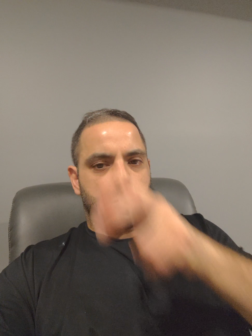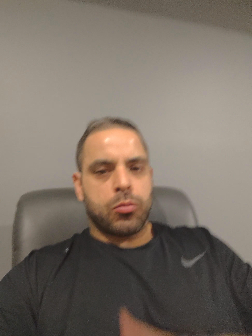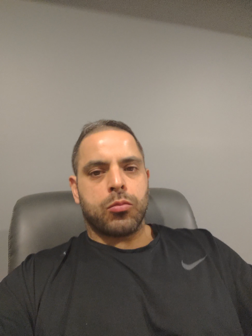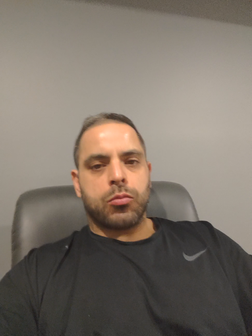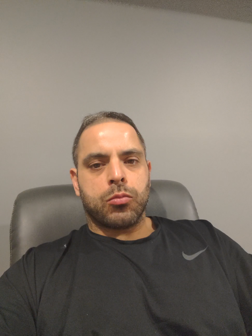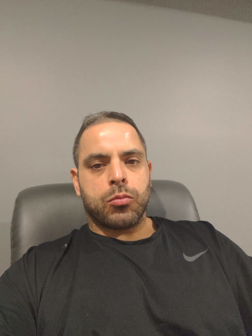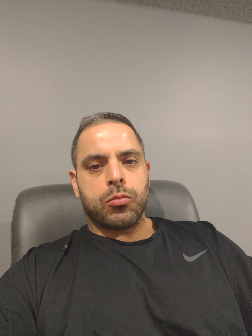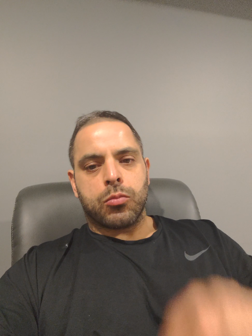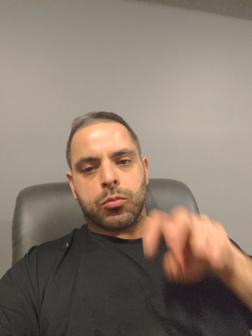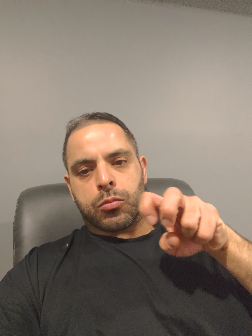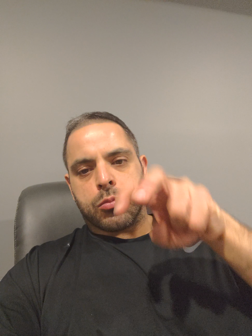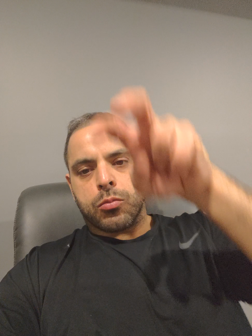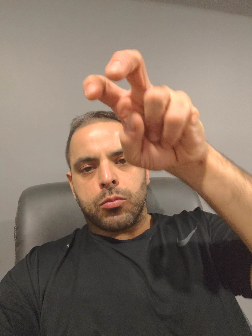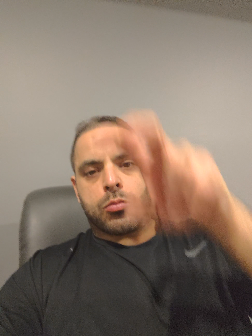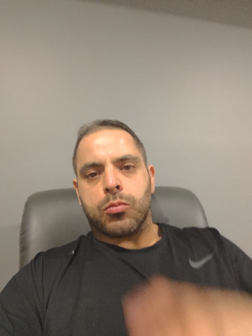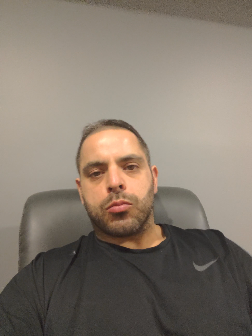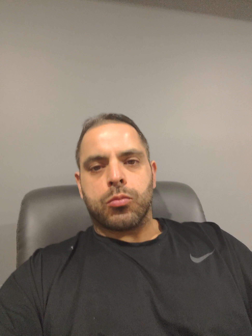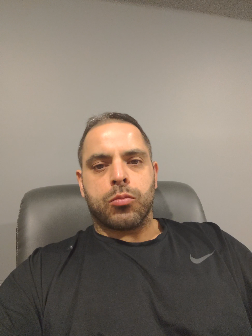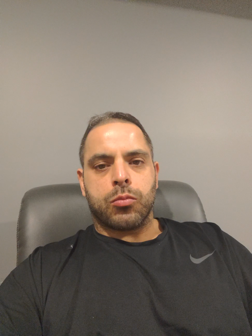stairs